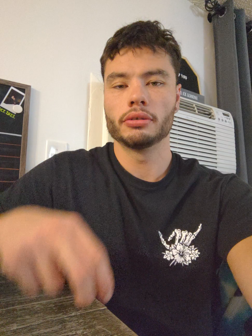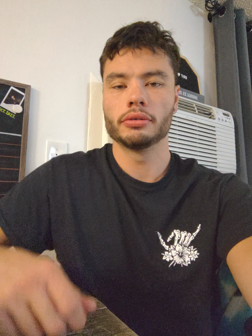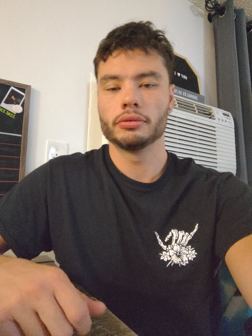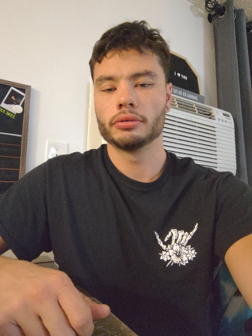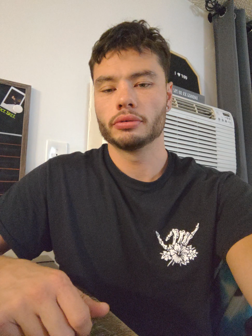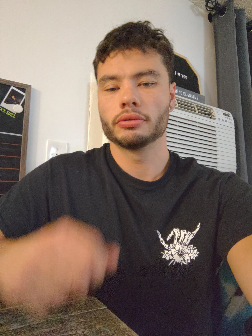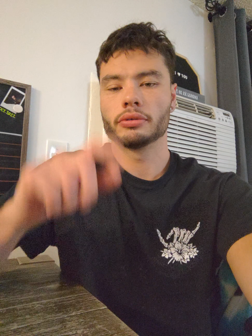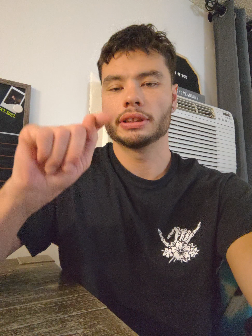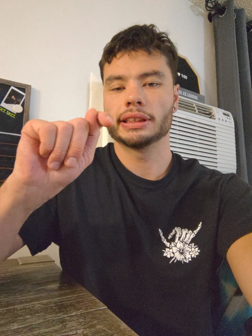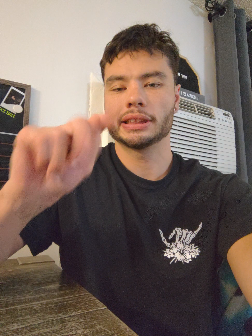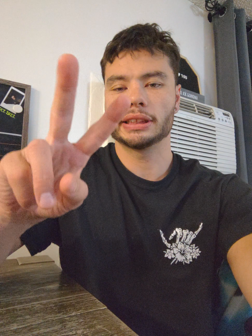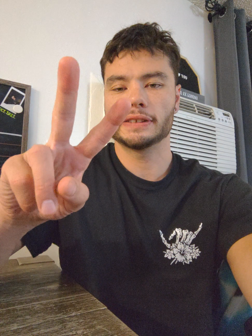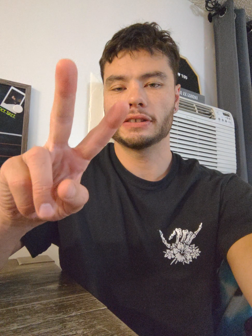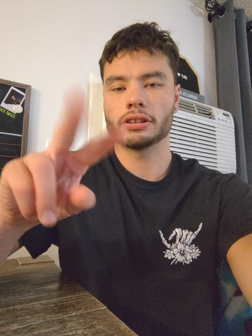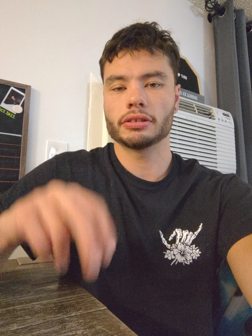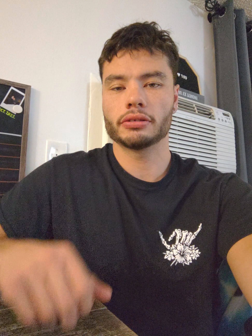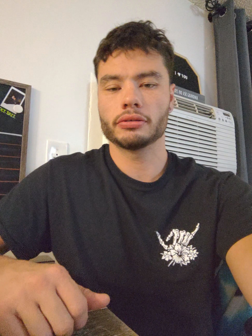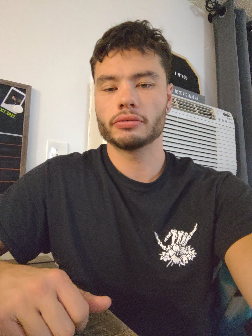TV